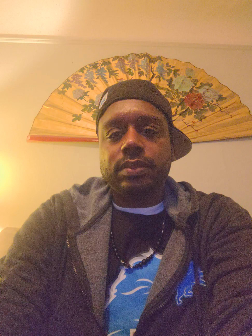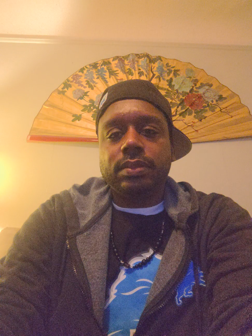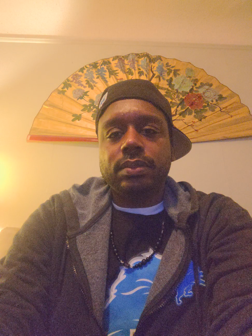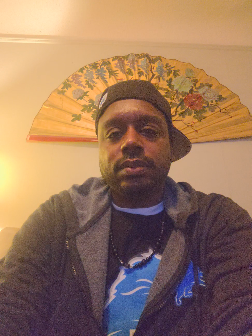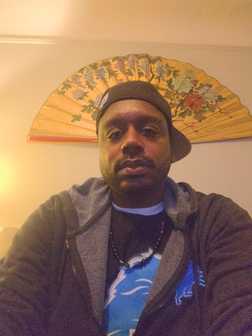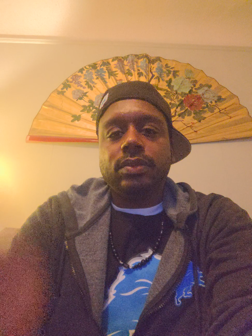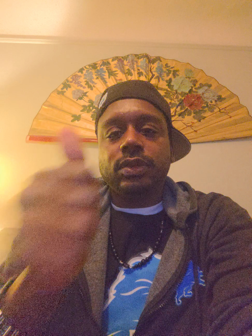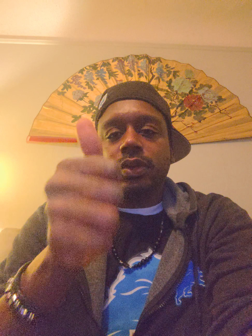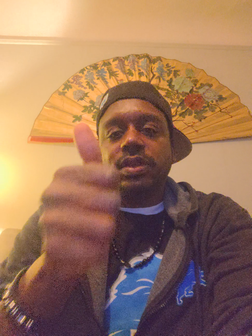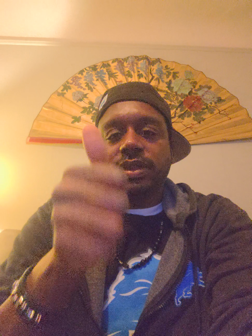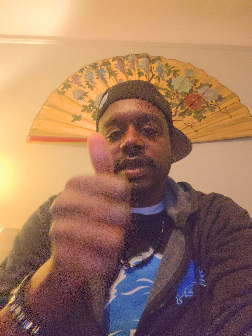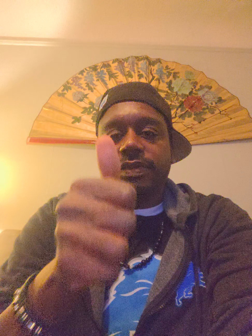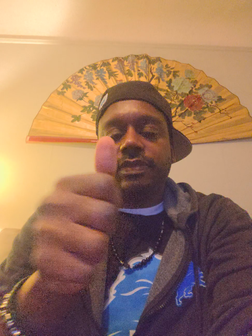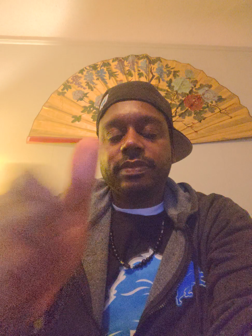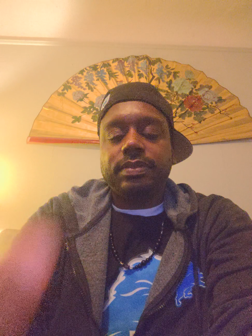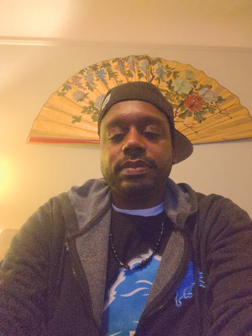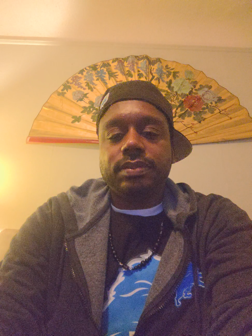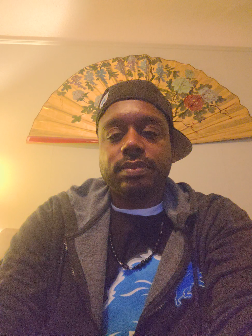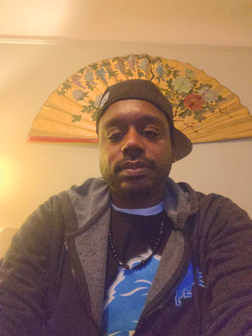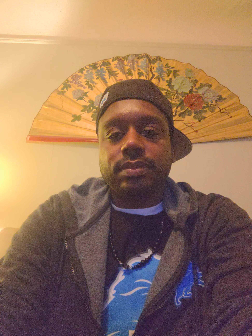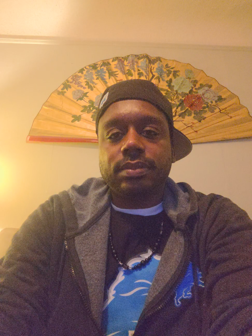yourself